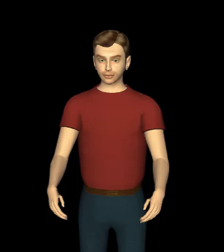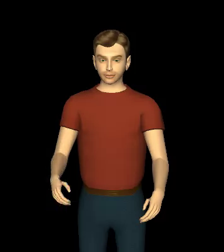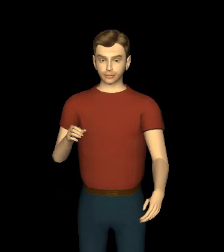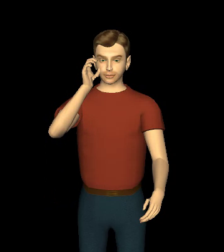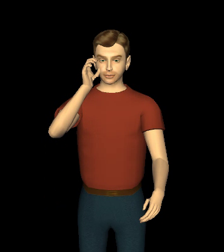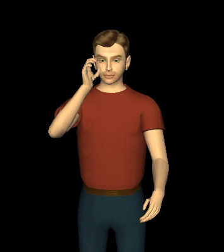يستمع